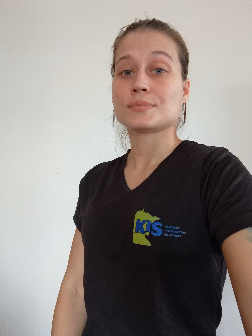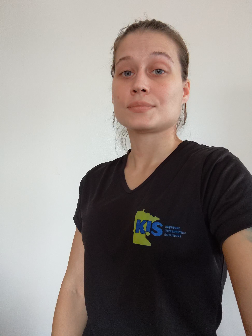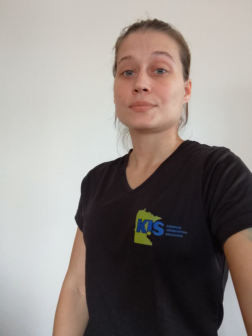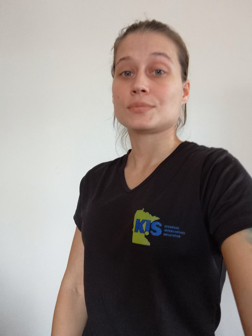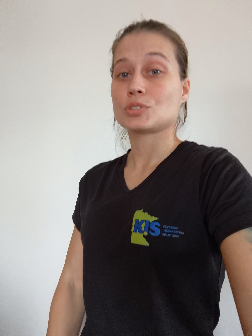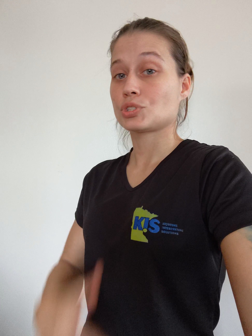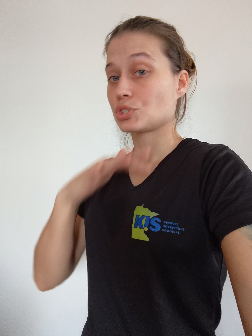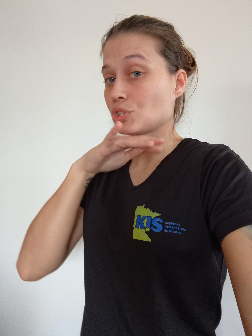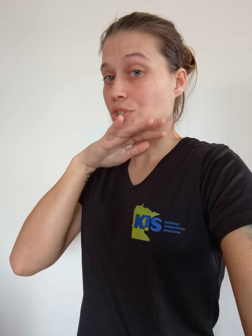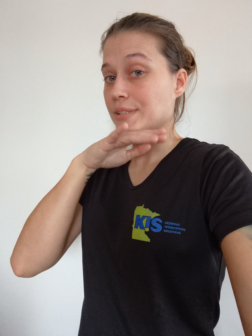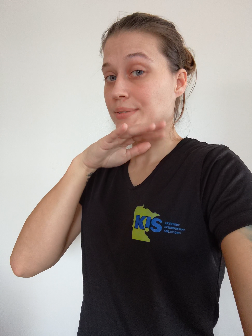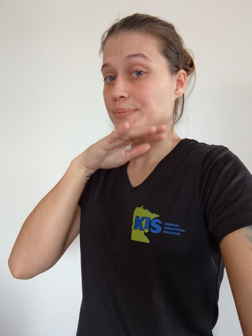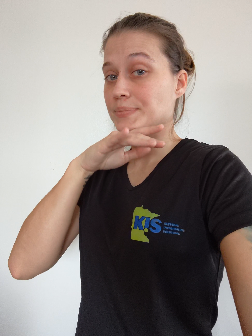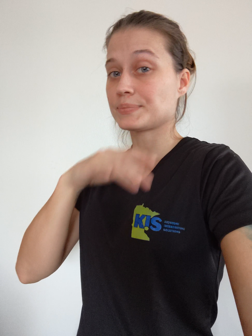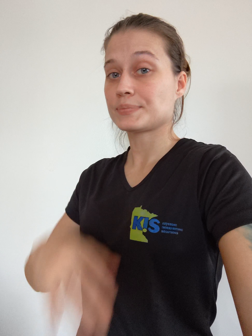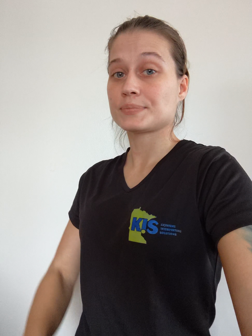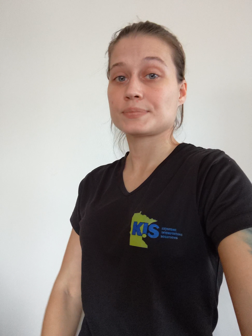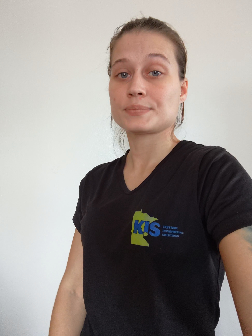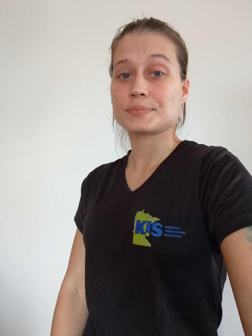dirty